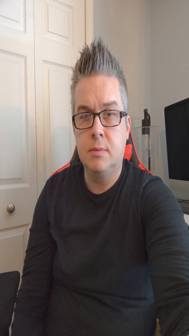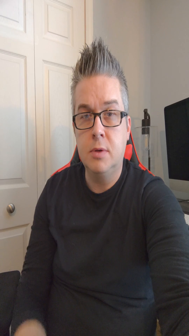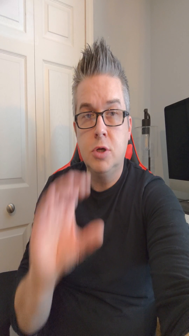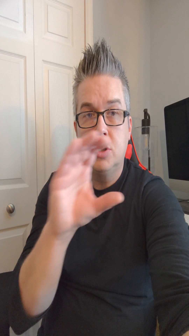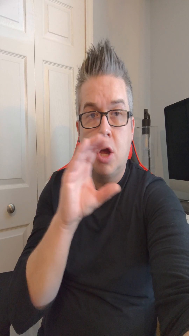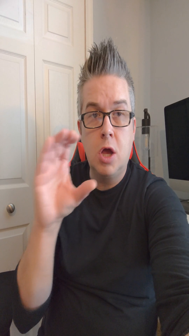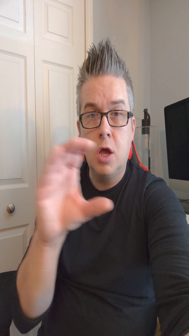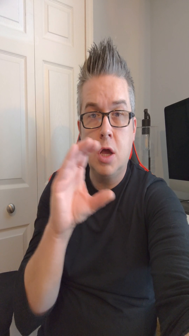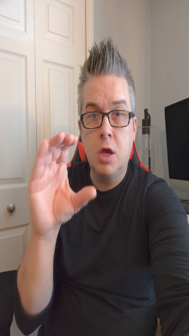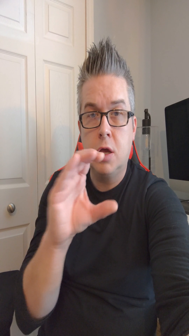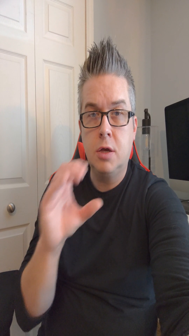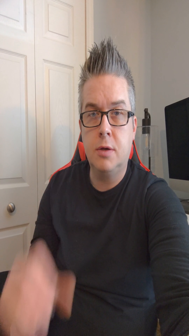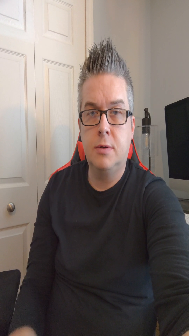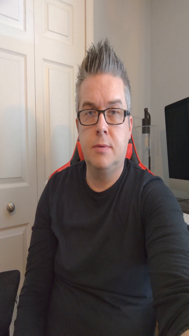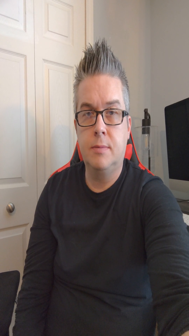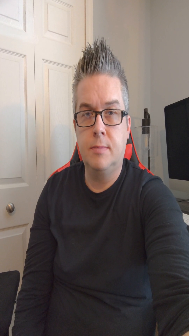chocolate